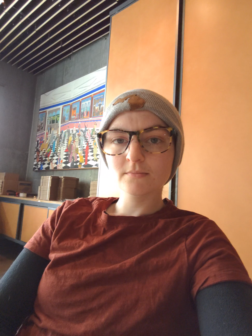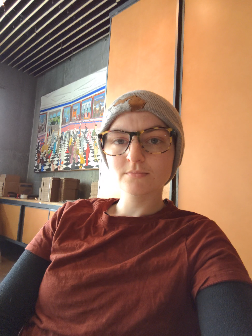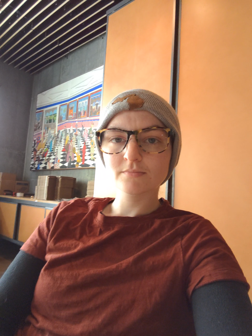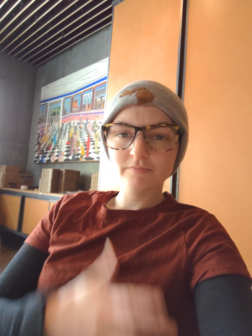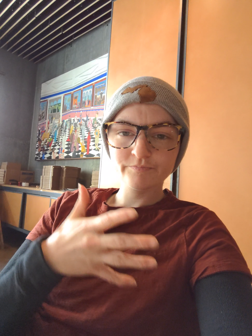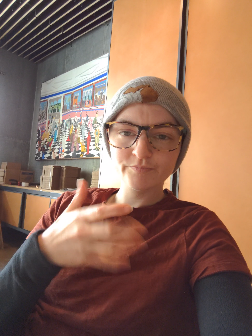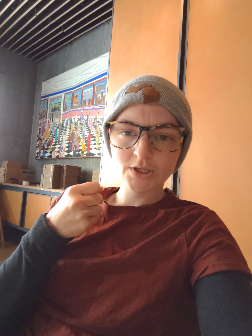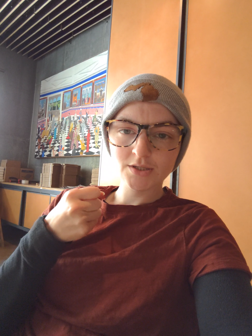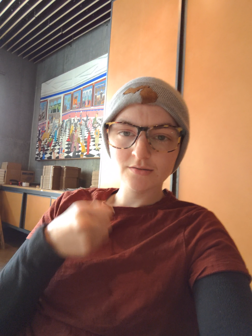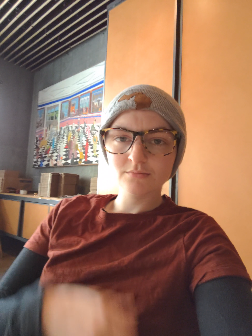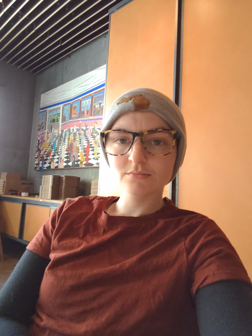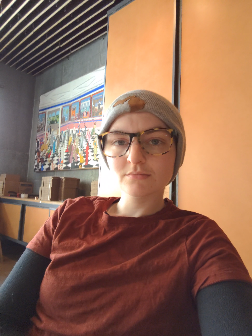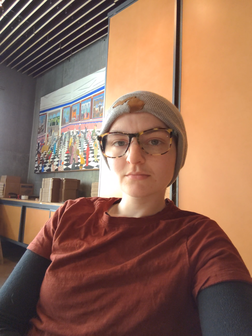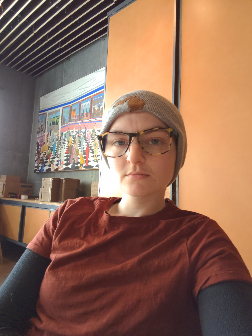fast